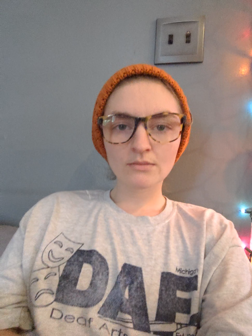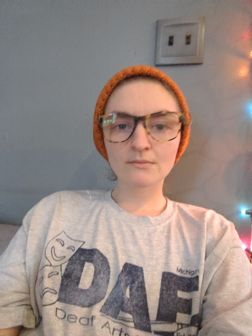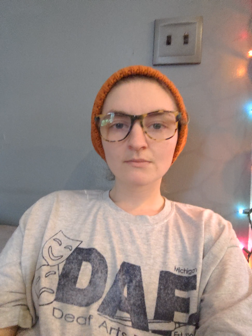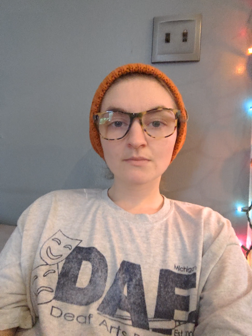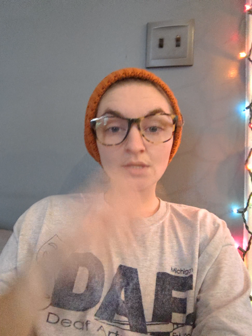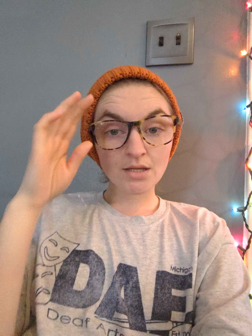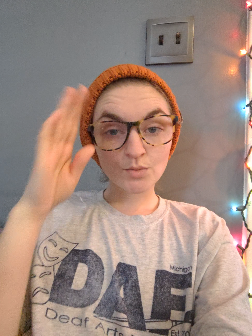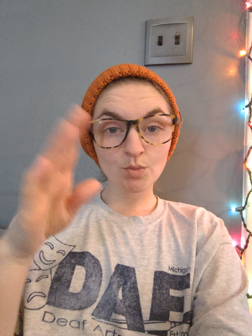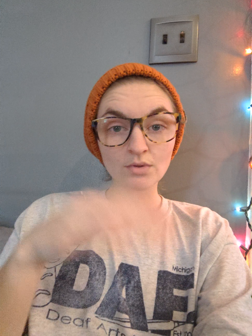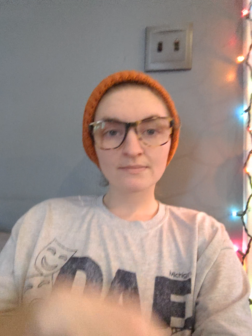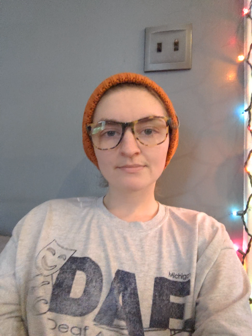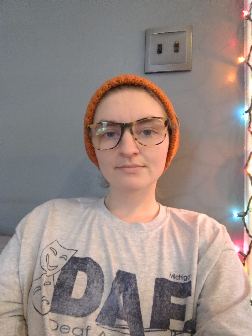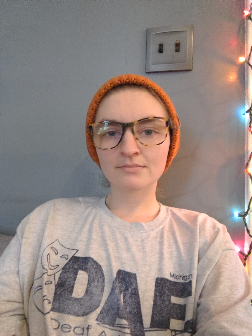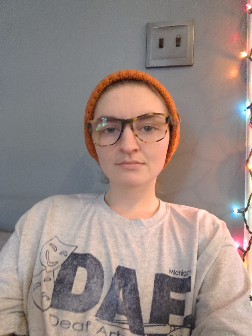hello